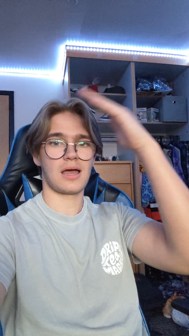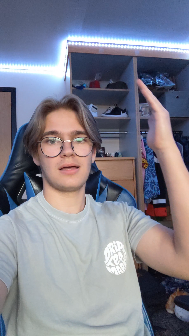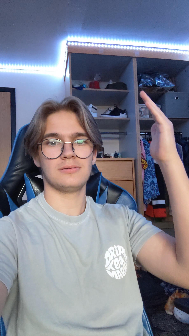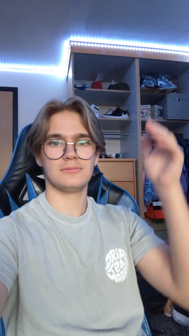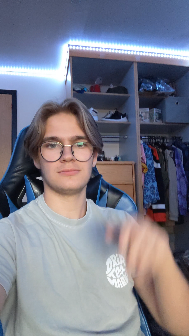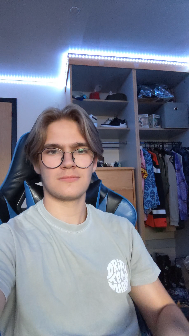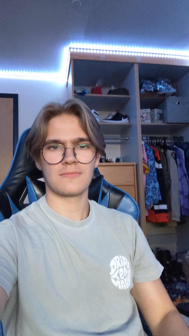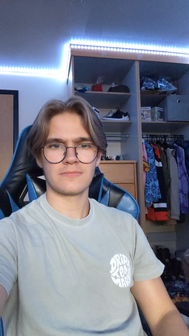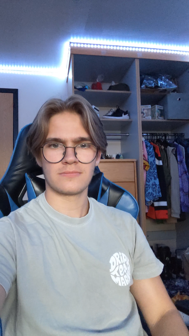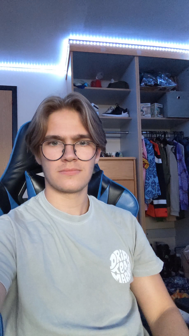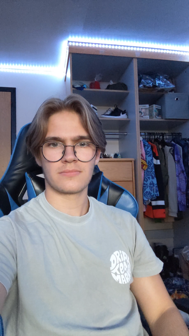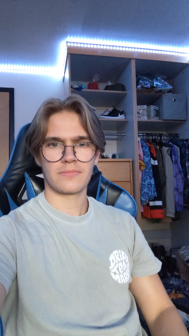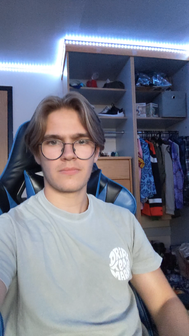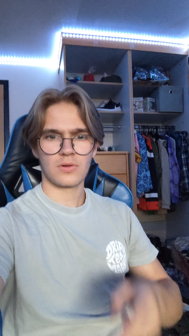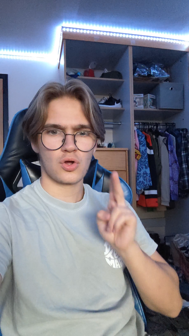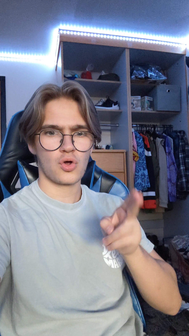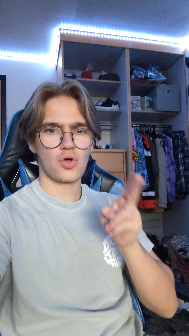hurry